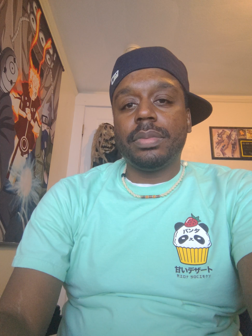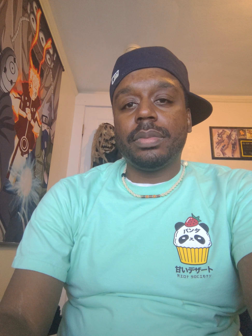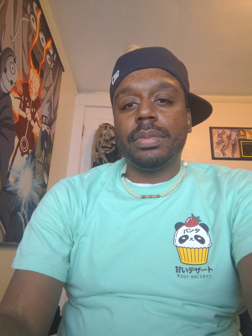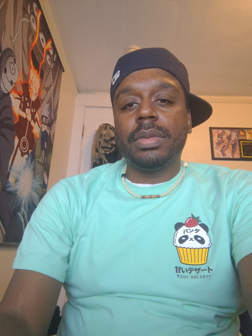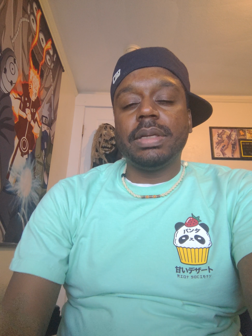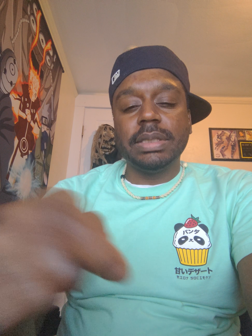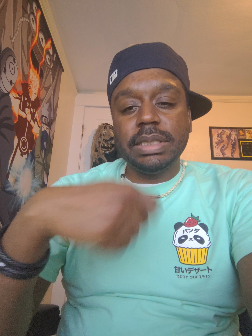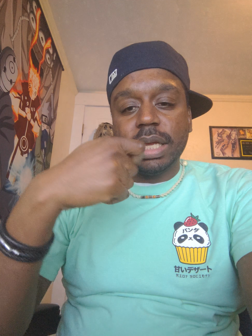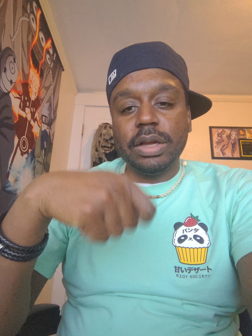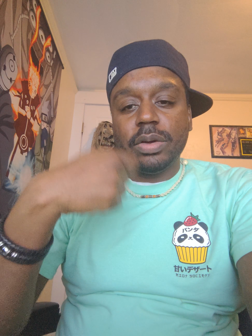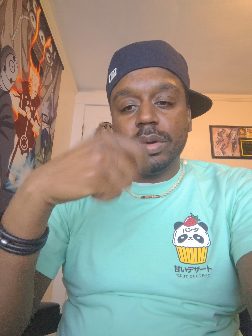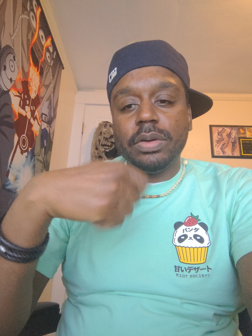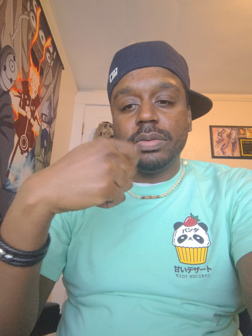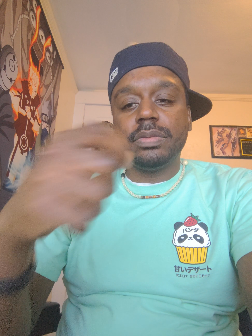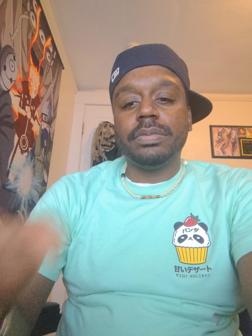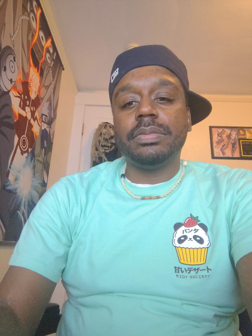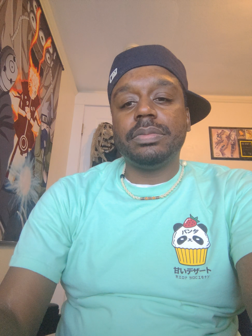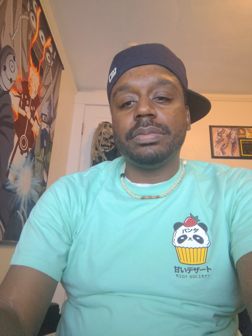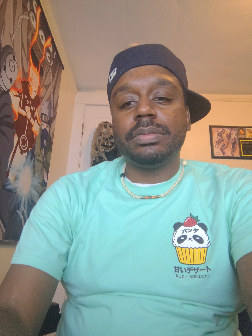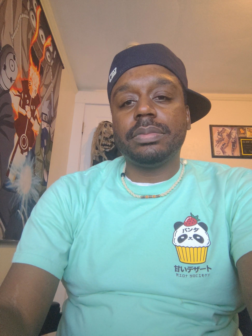cereal